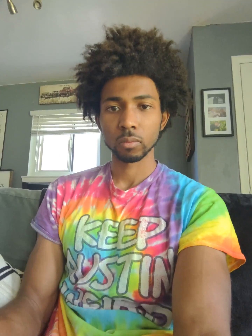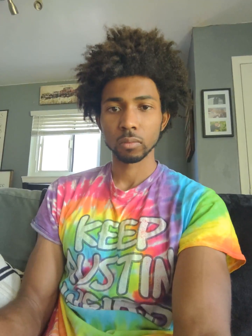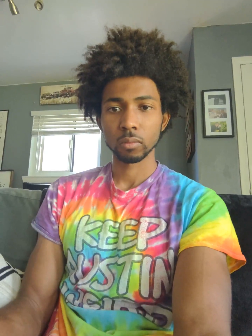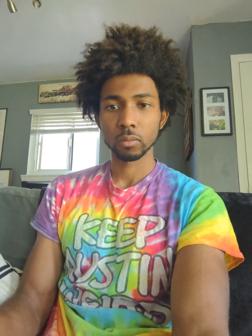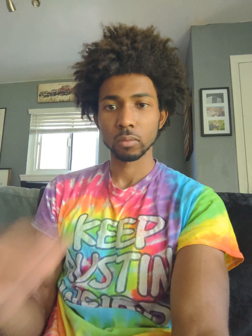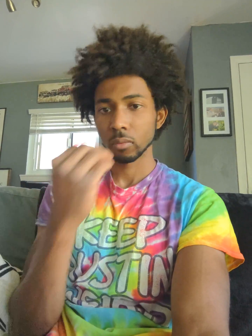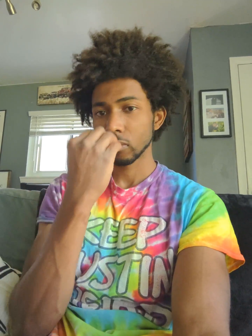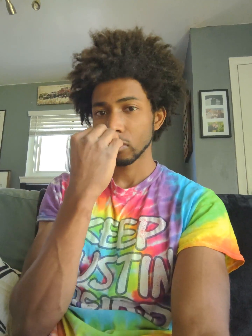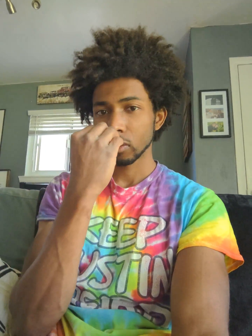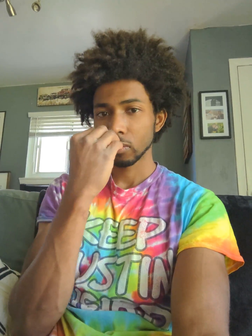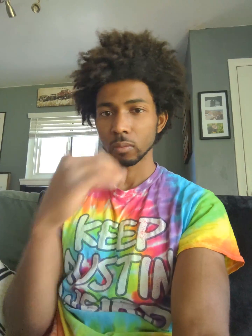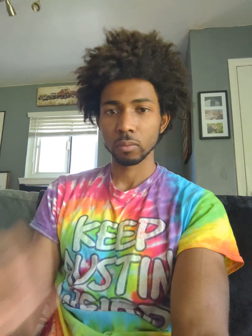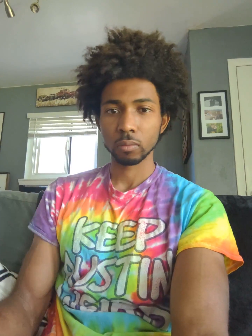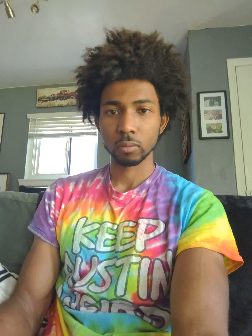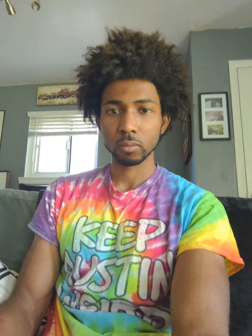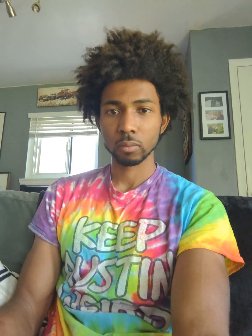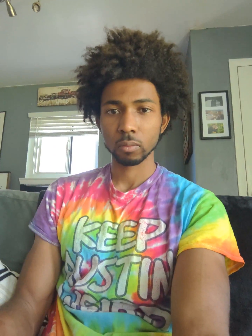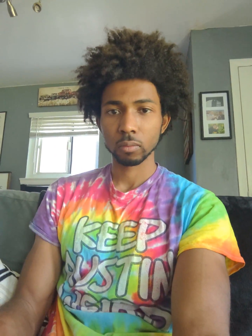eat